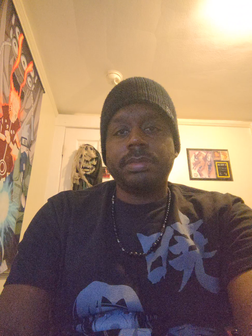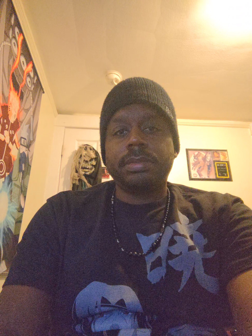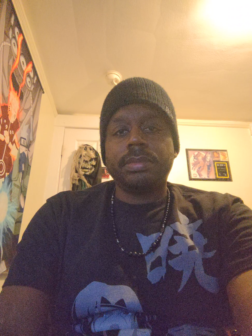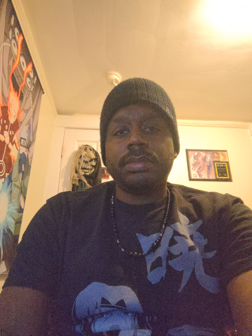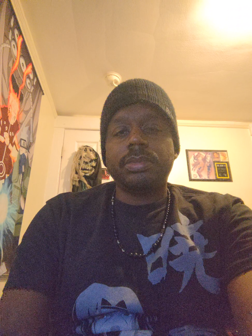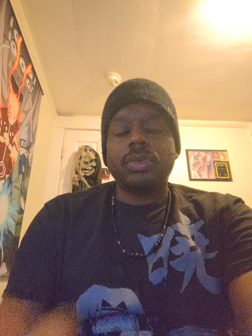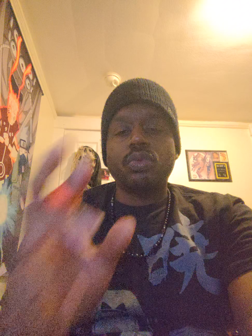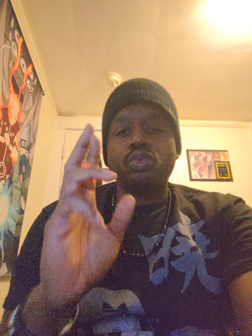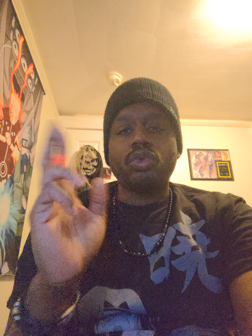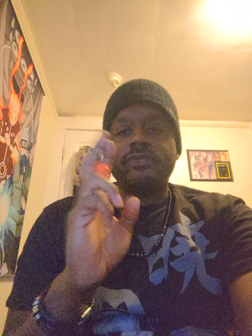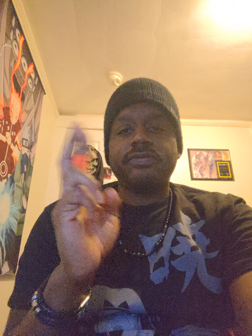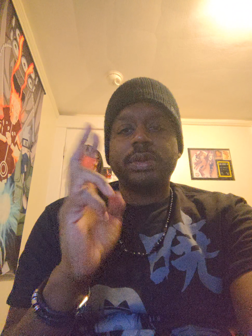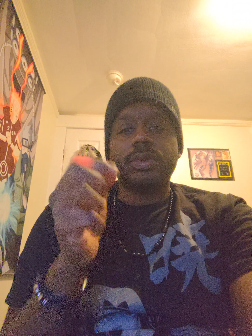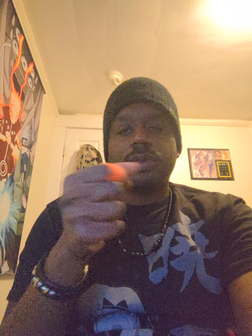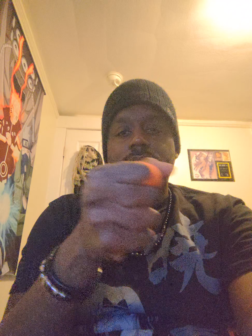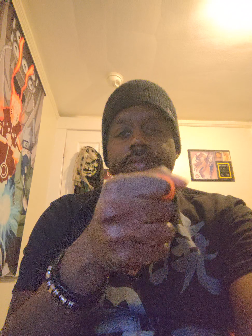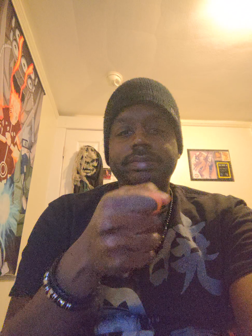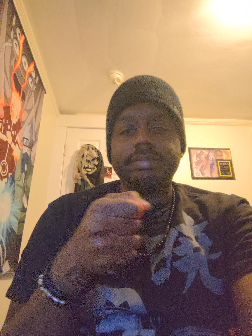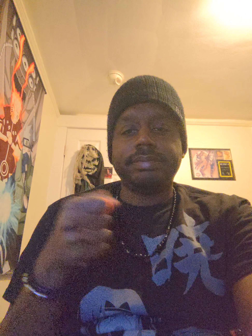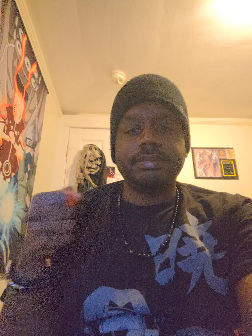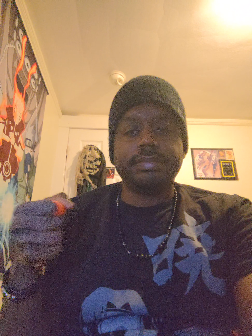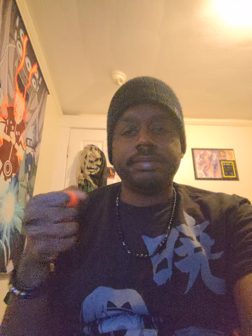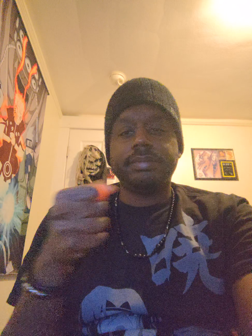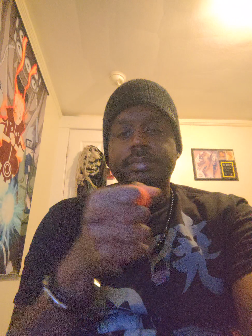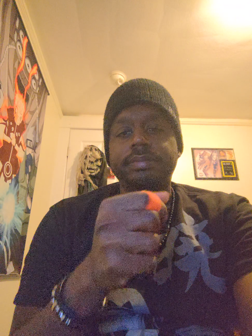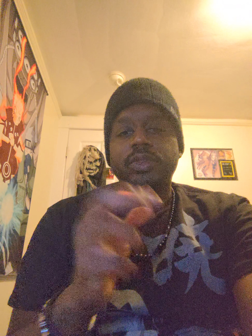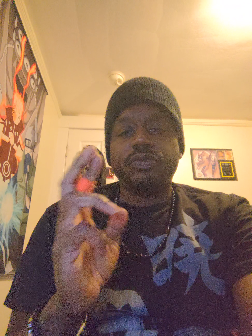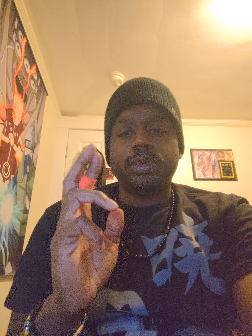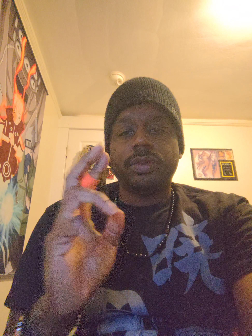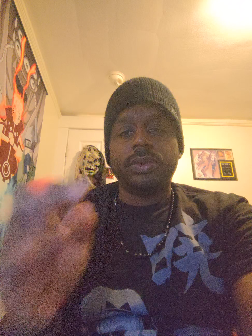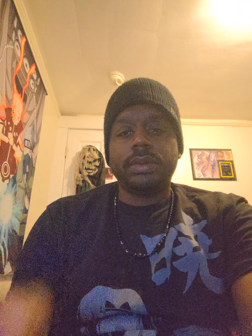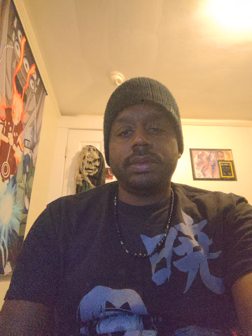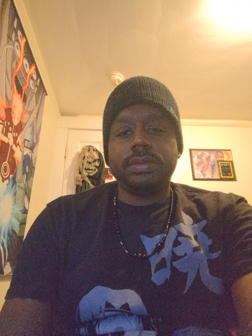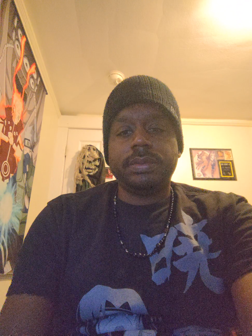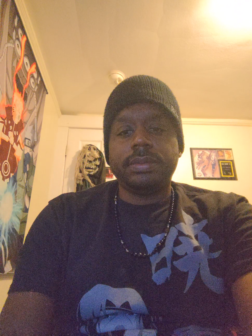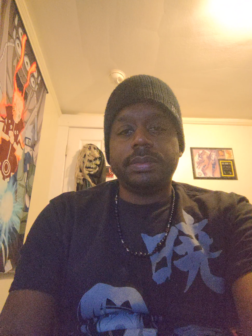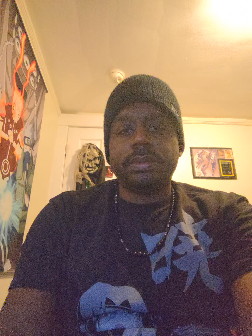refrigerator